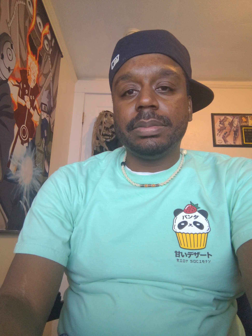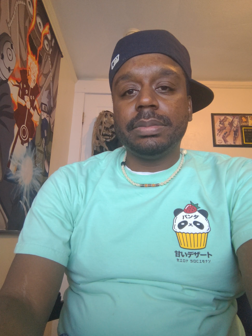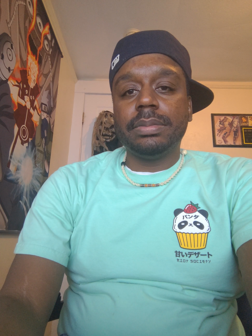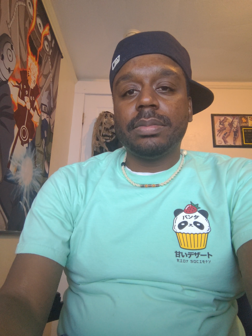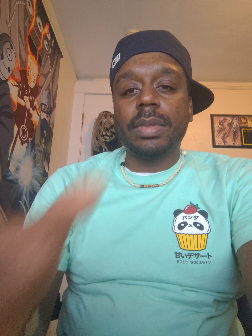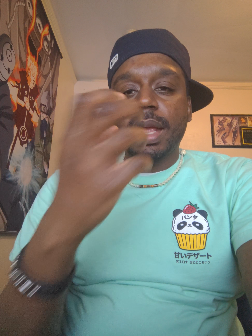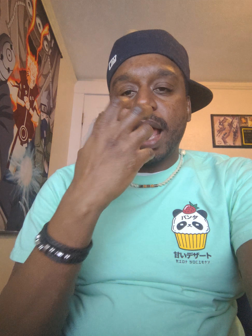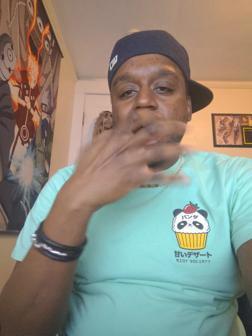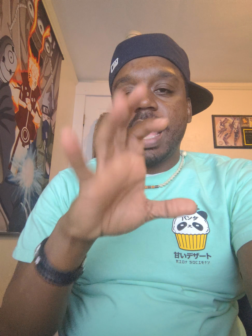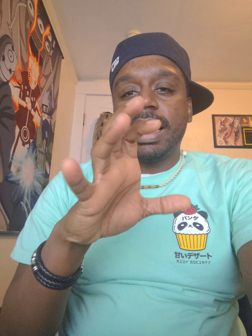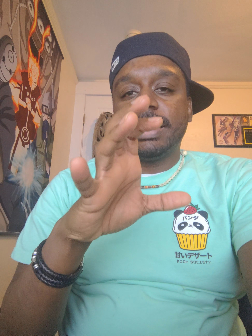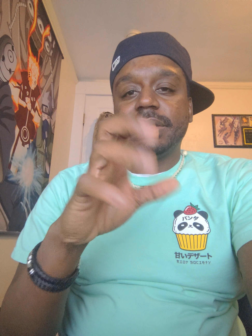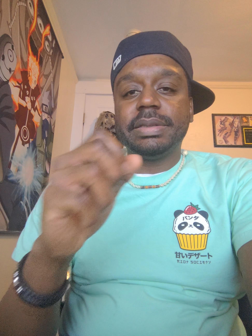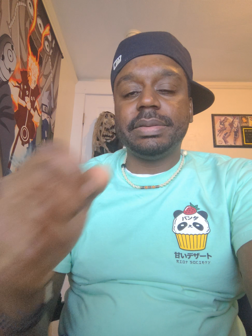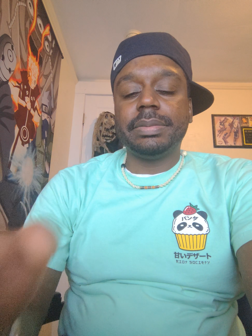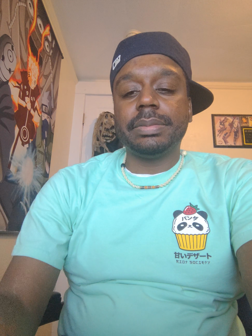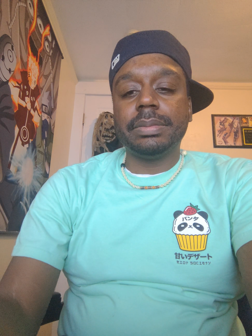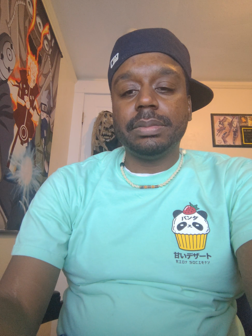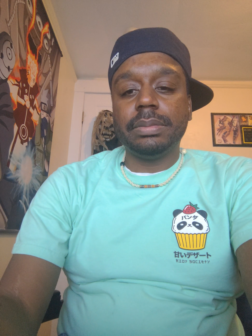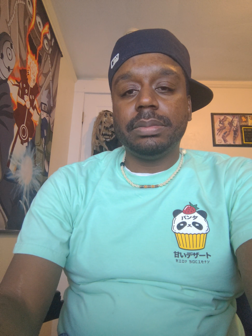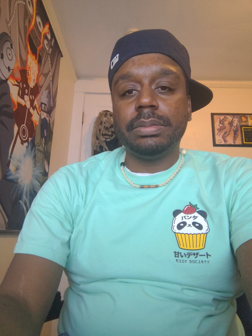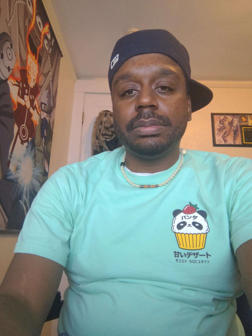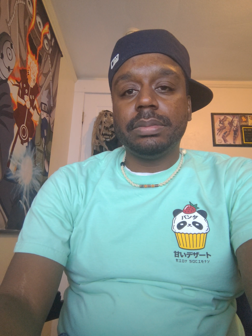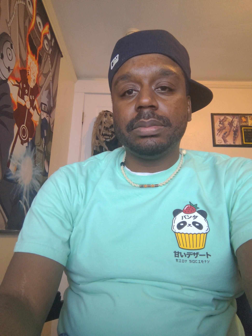hot